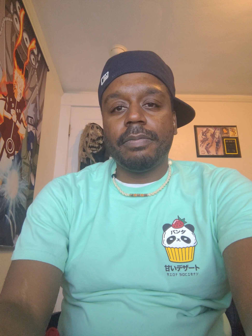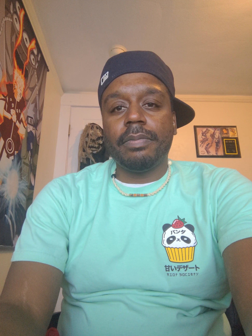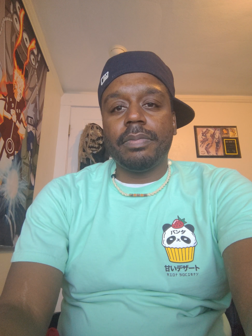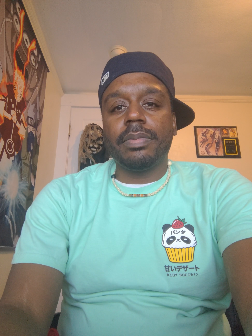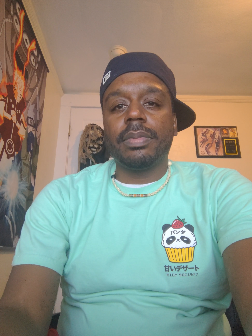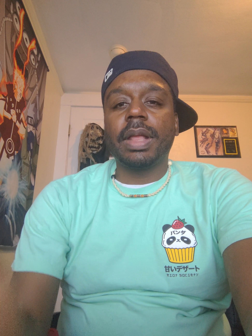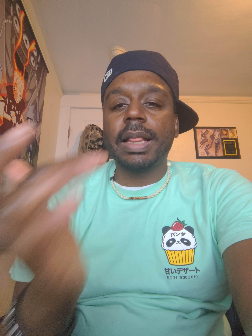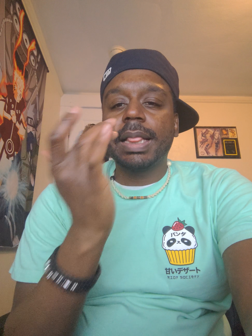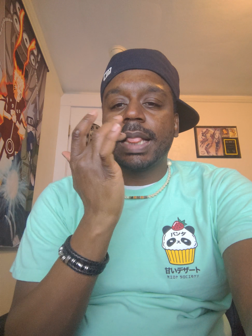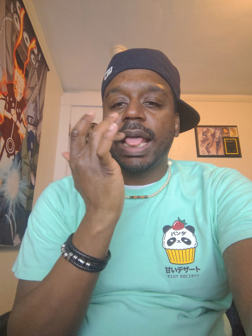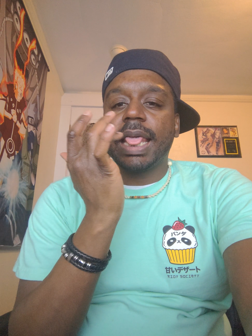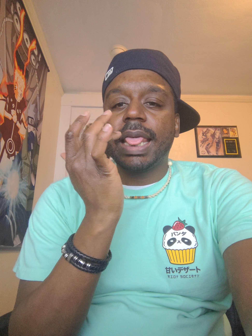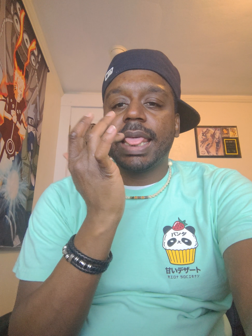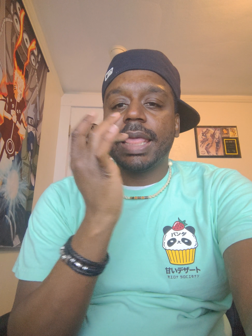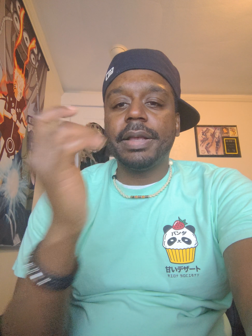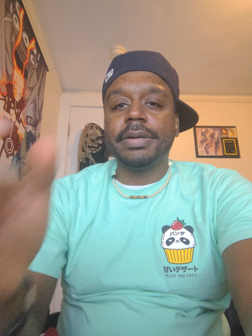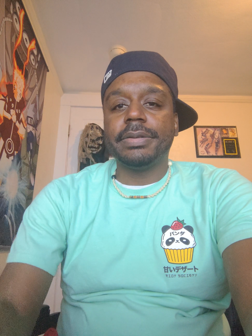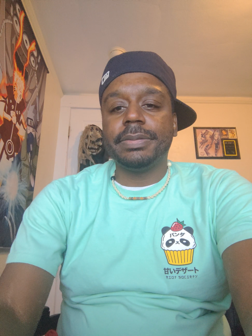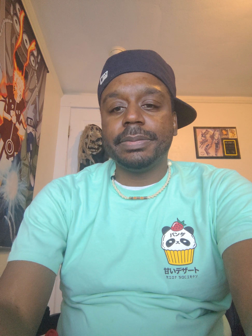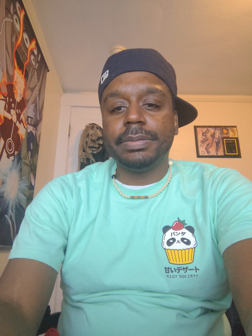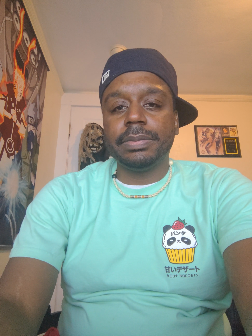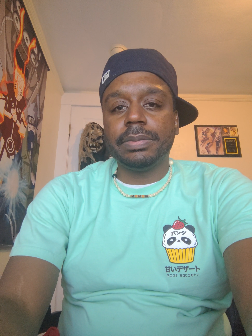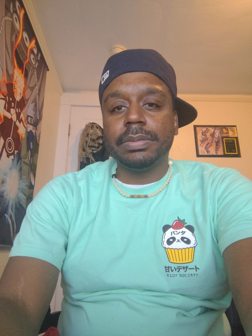taste